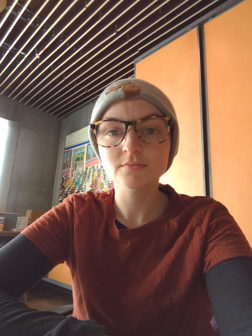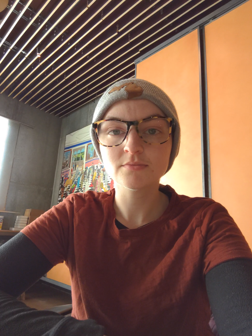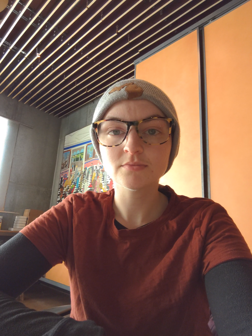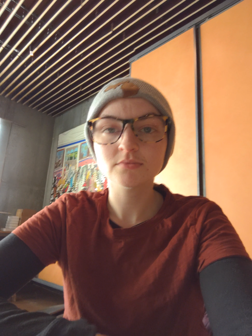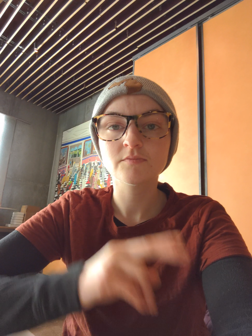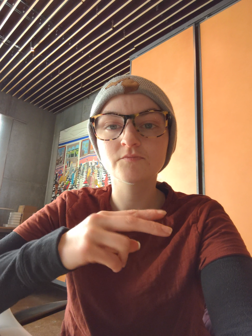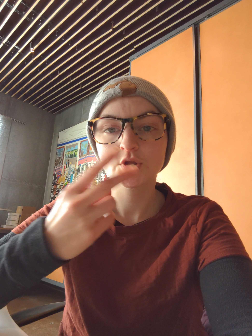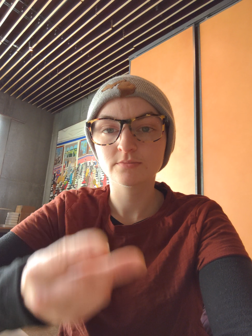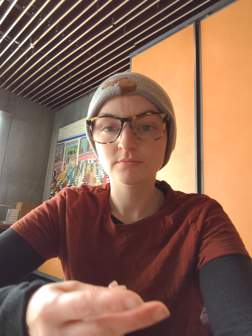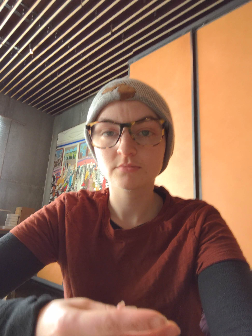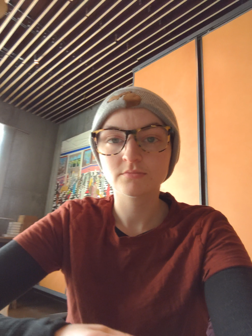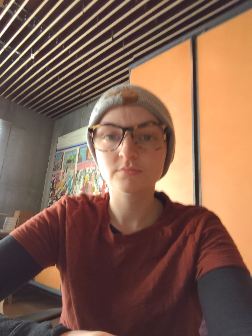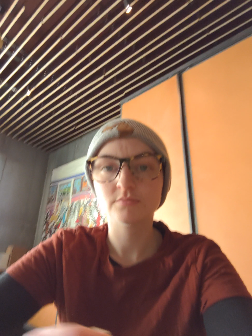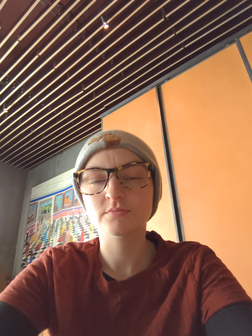fall